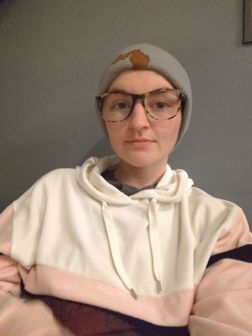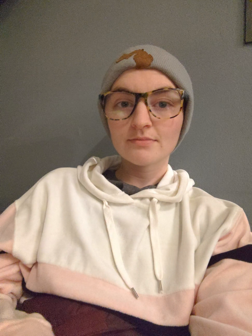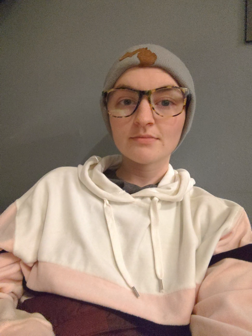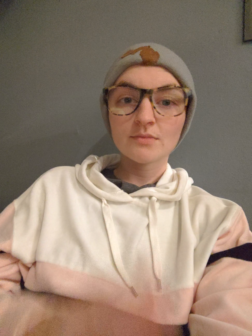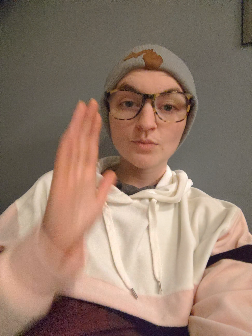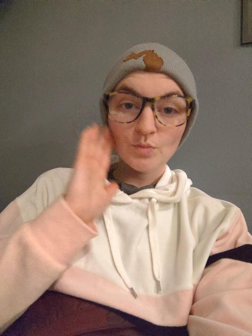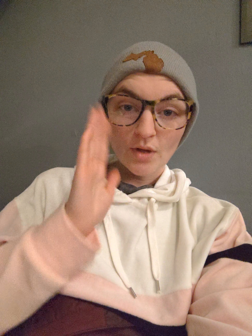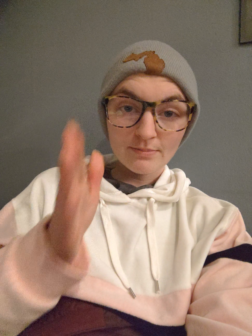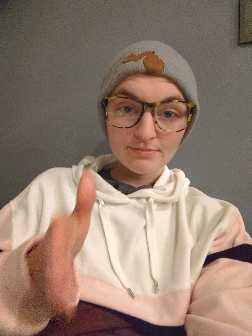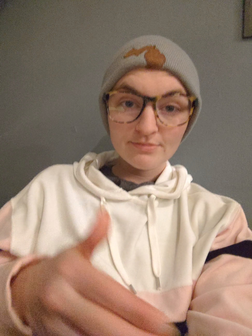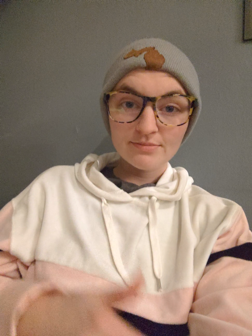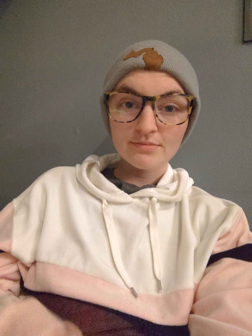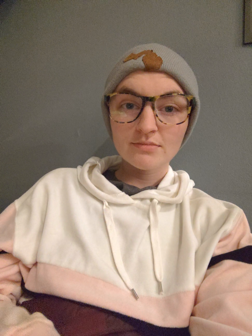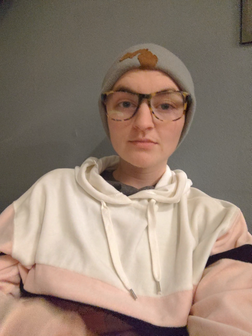will